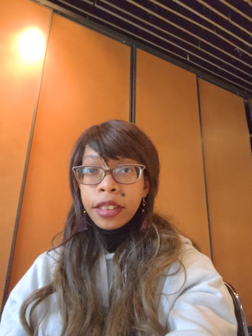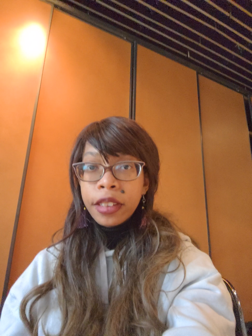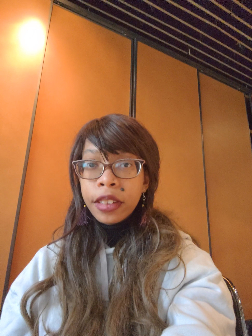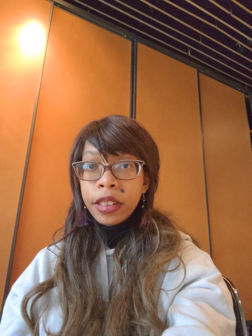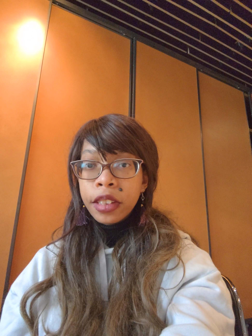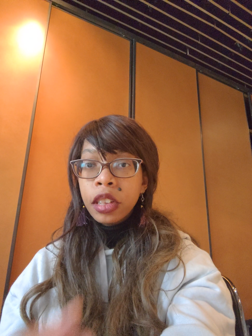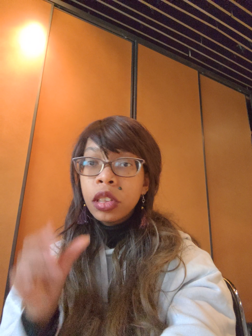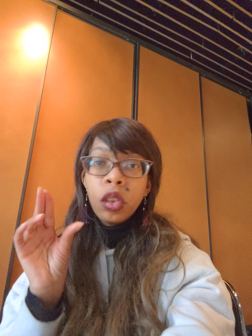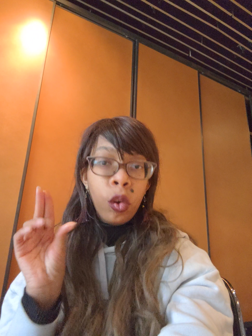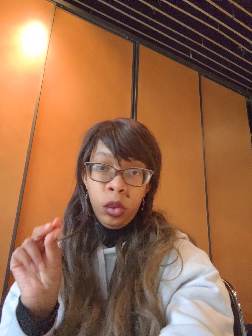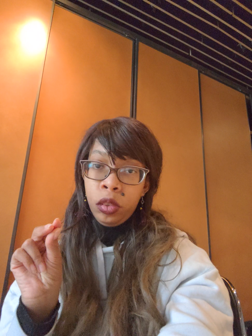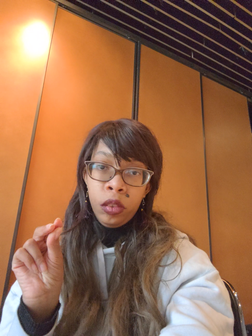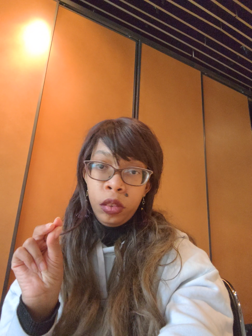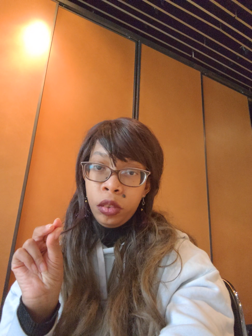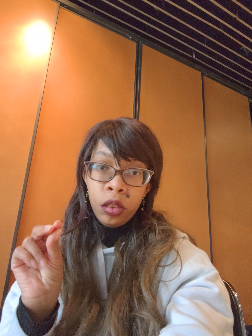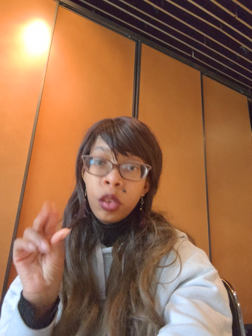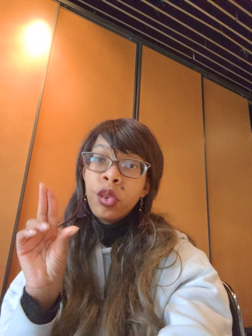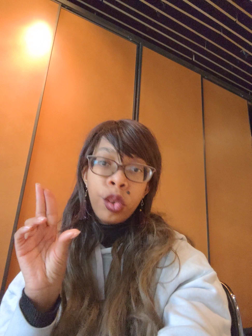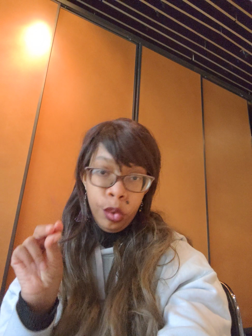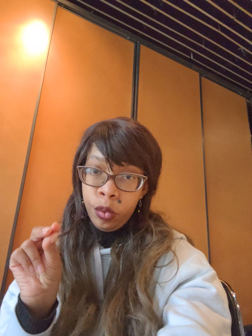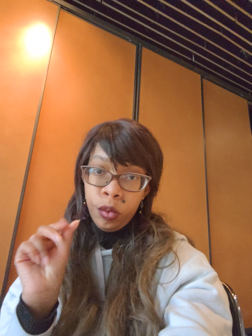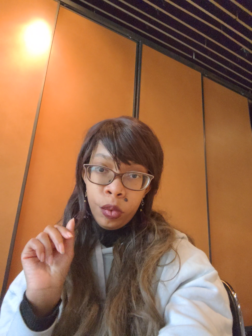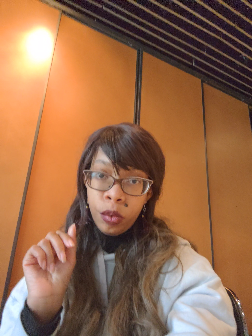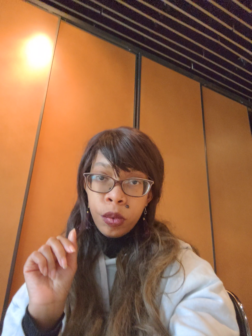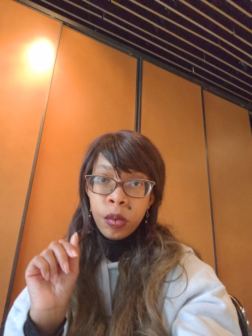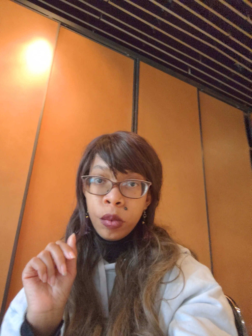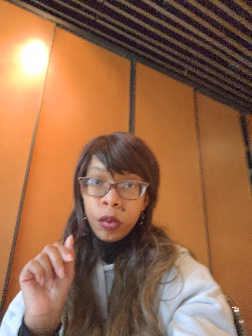no